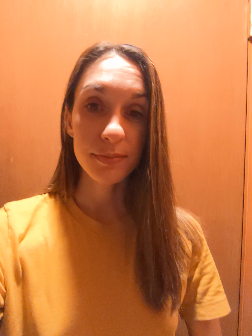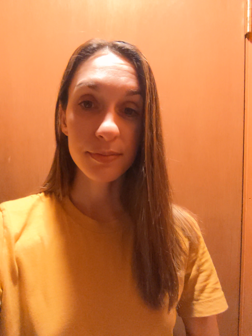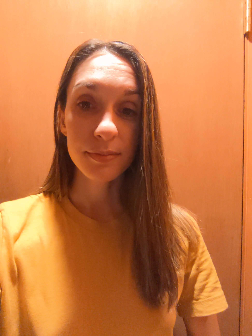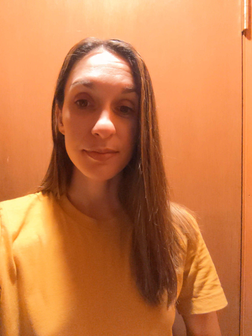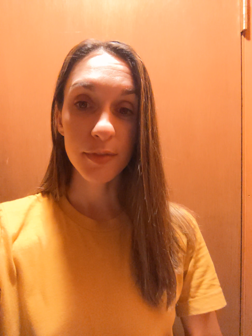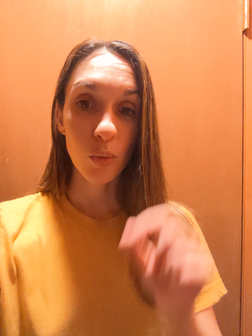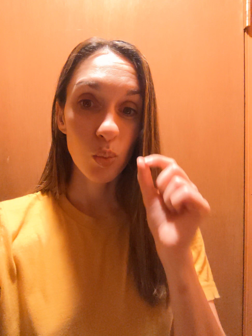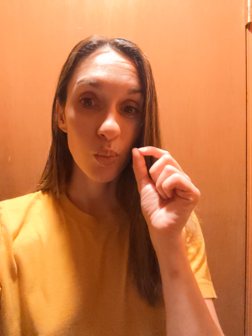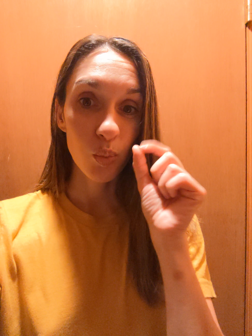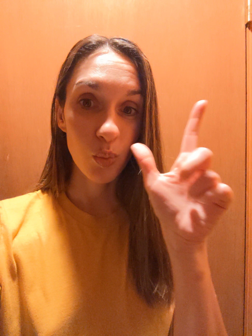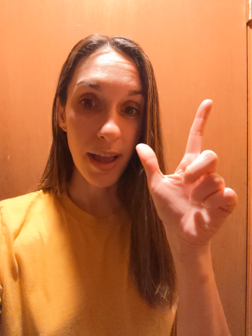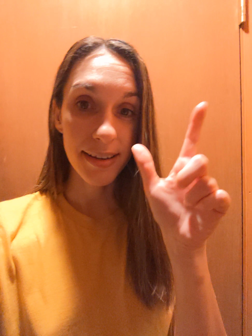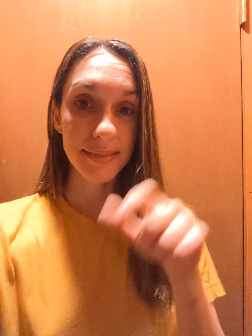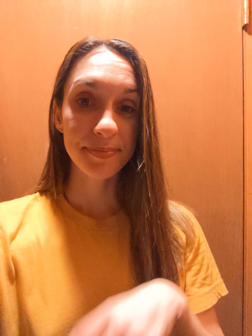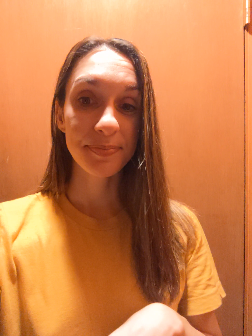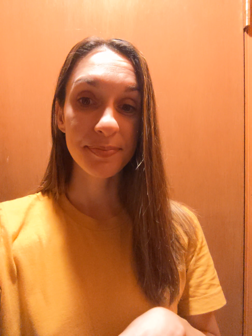wake